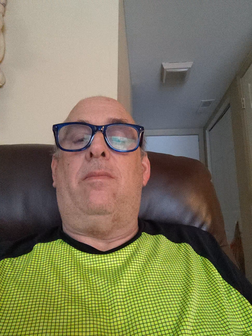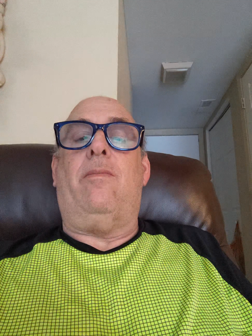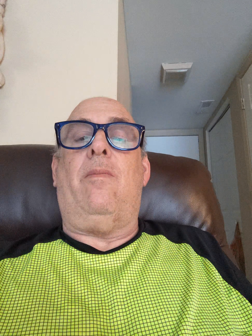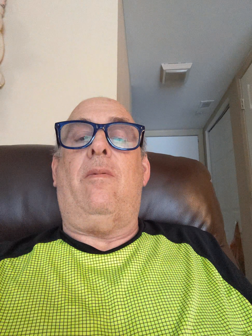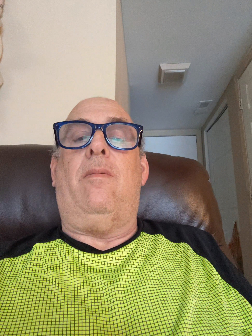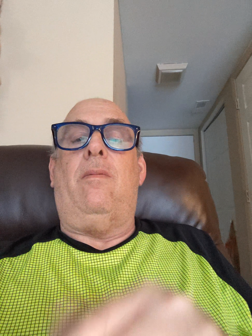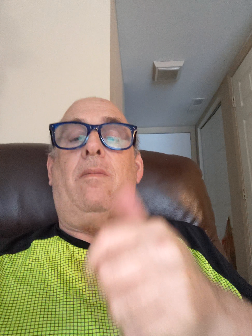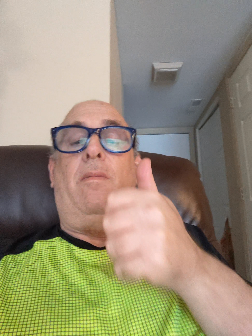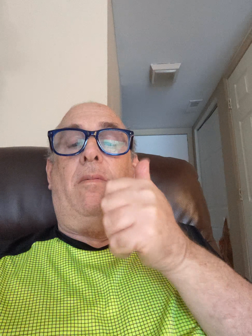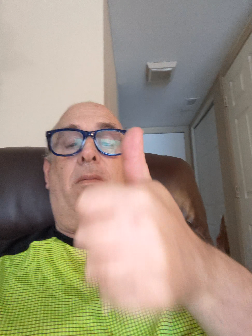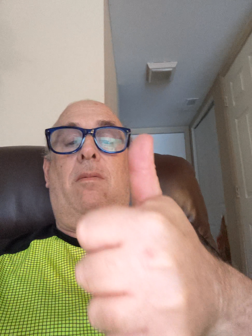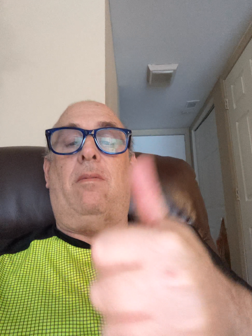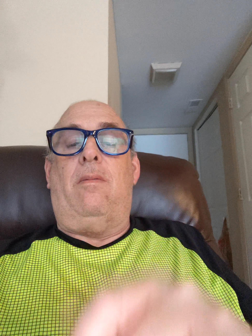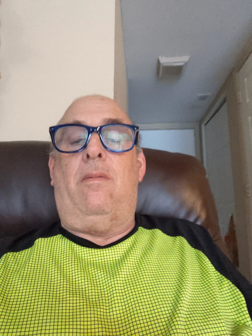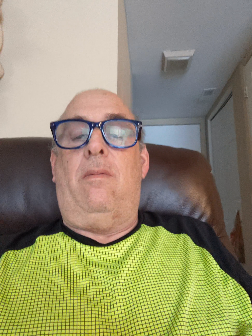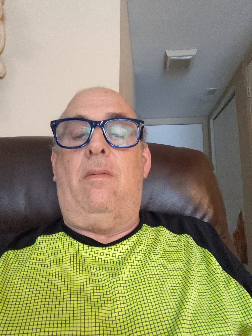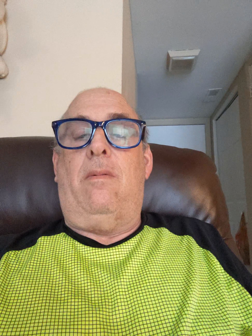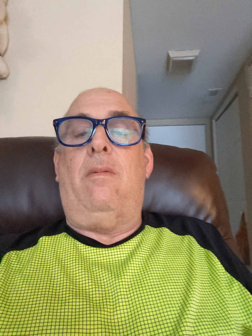yourself